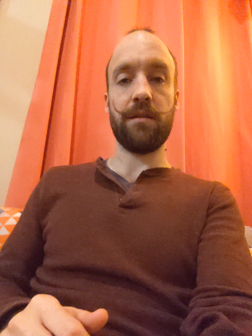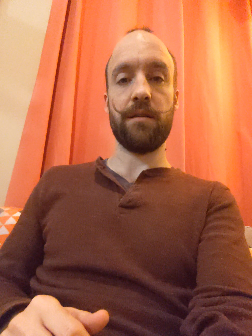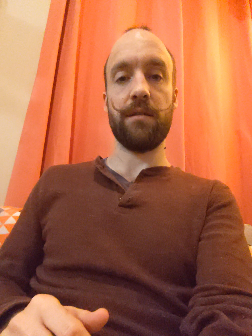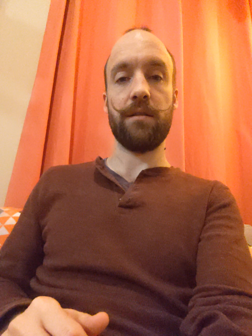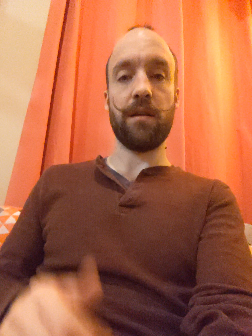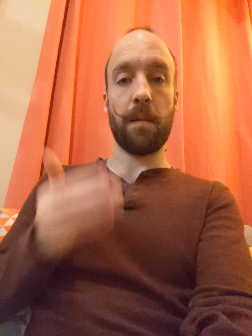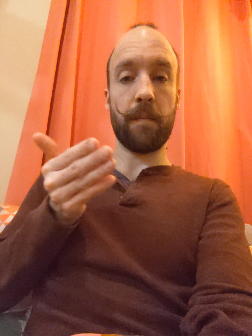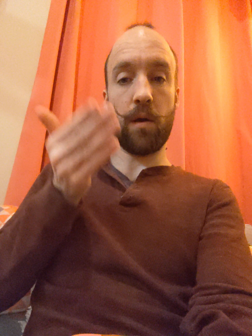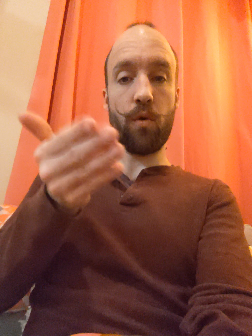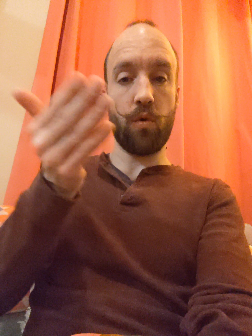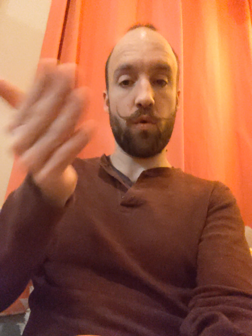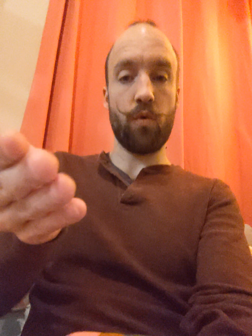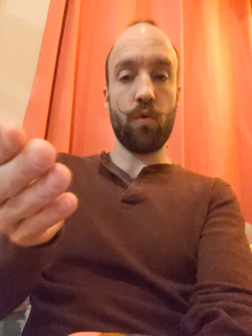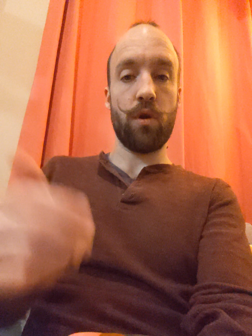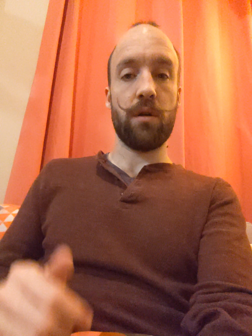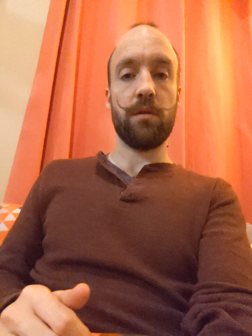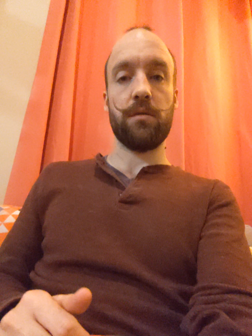boat